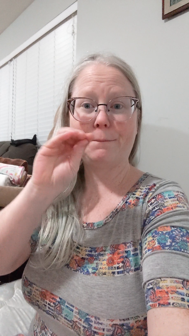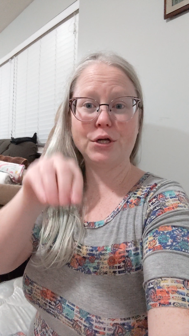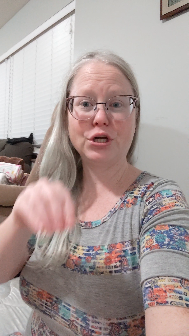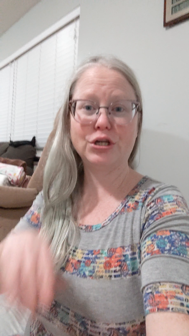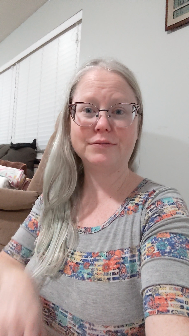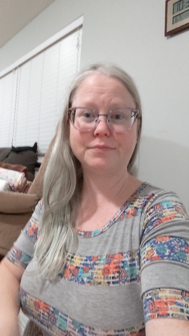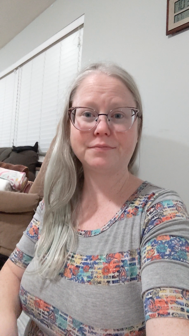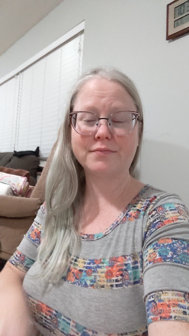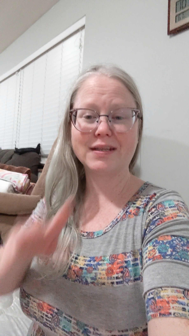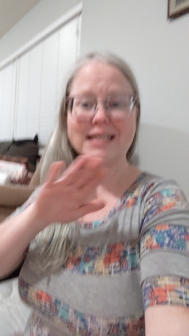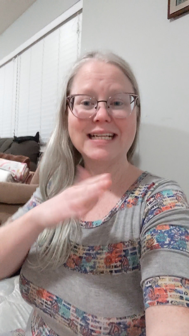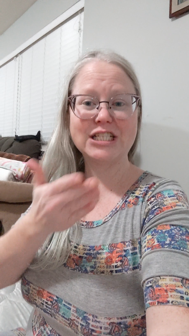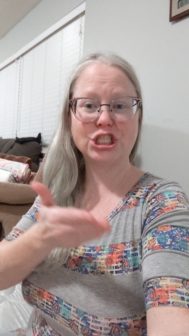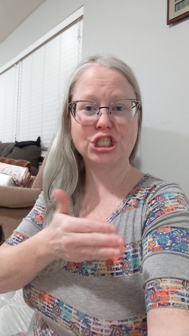kitchen